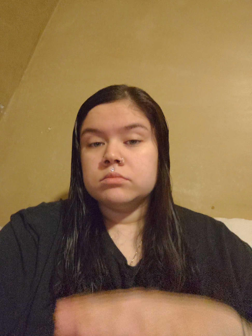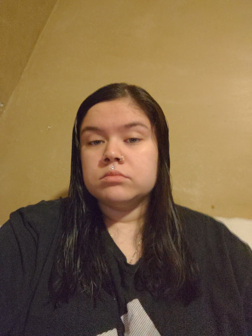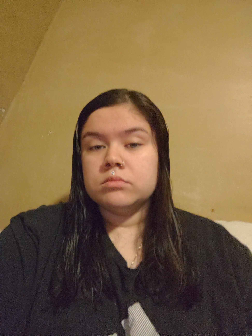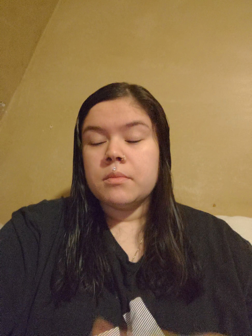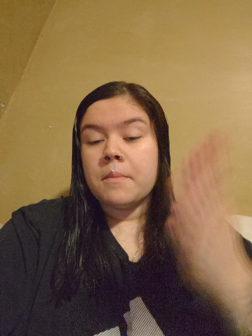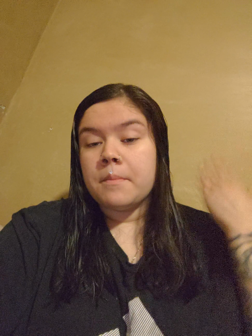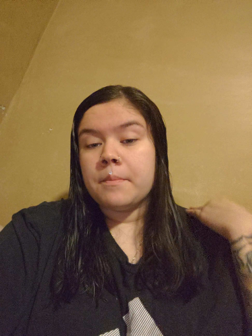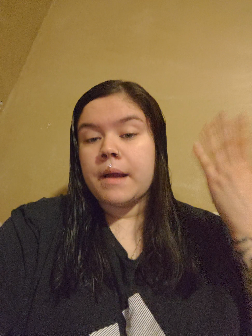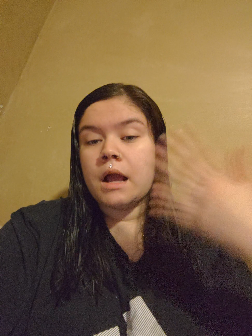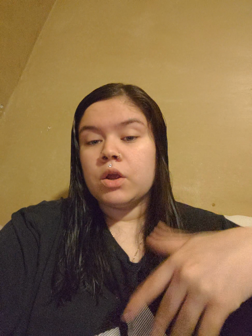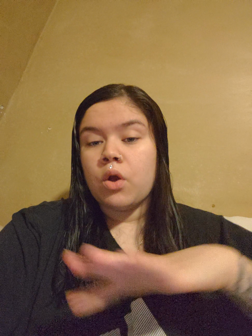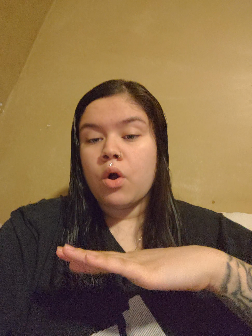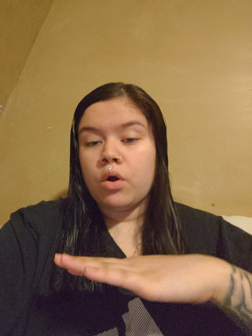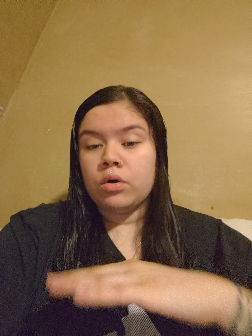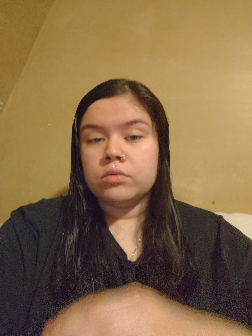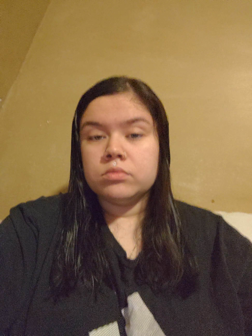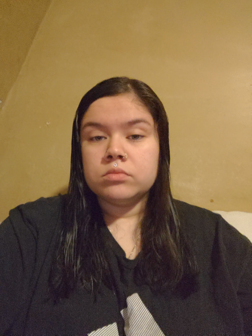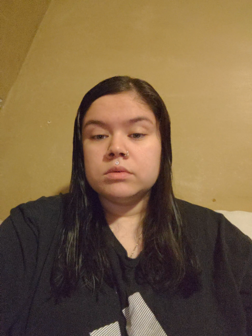backyard